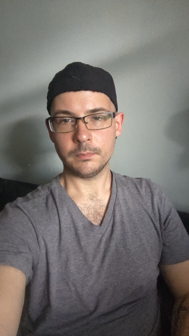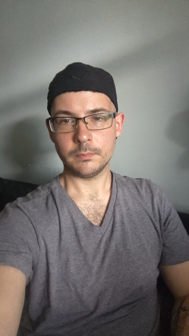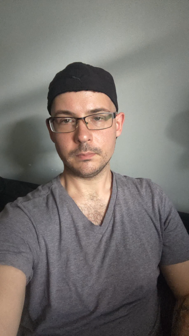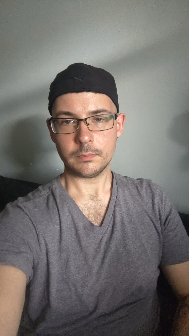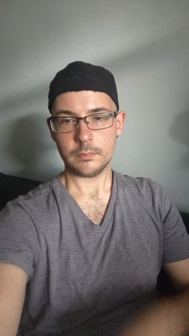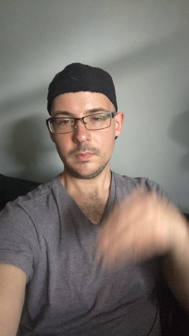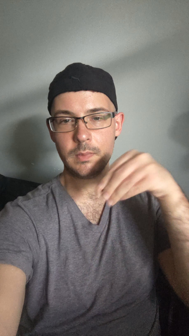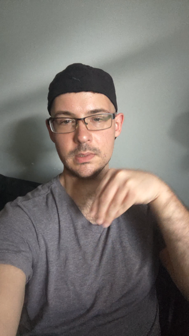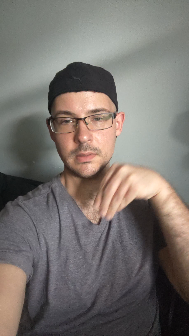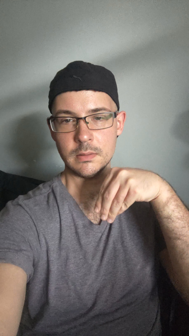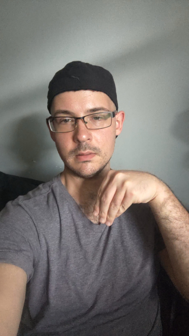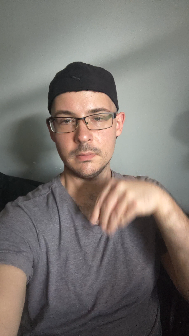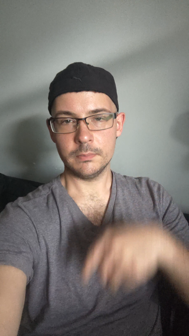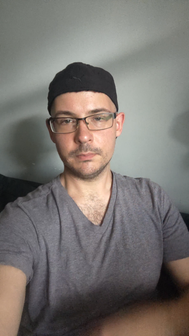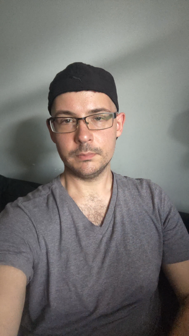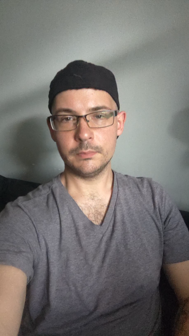inside